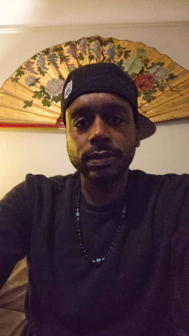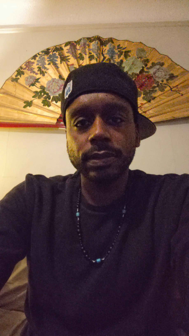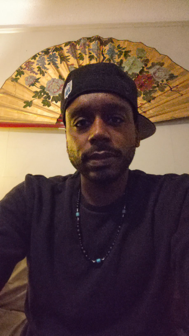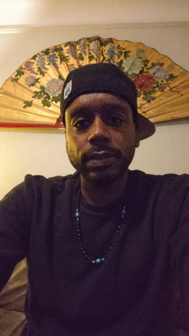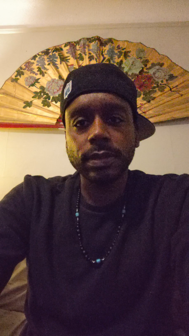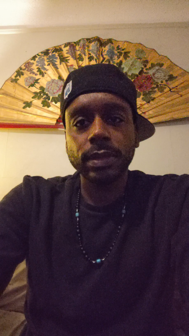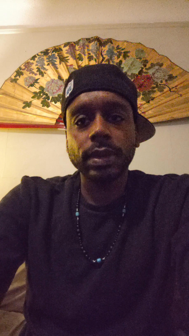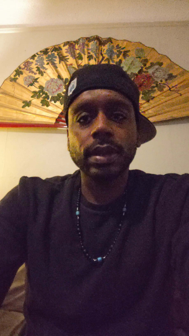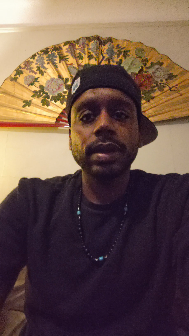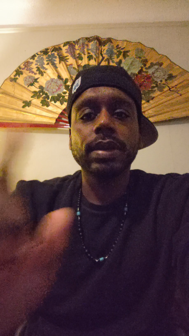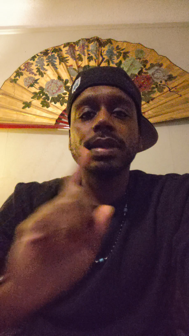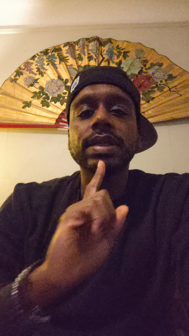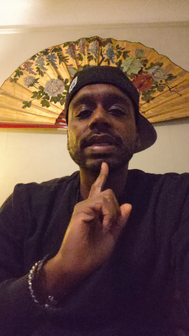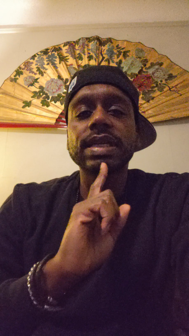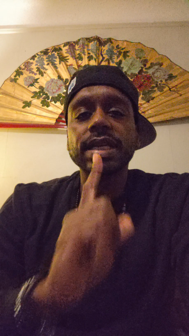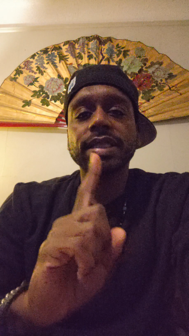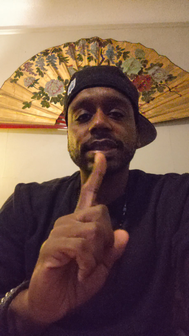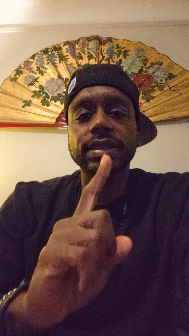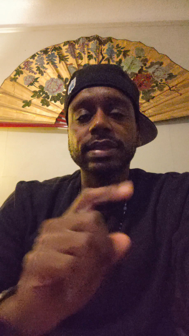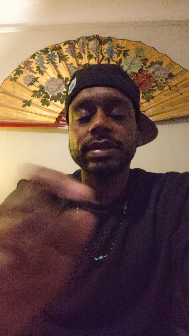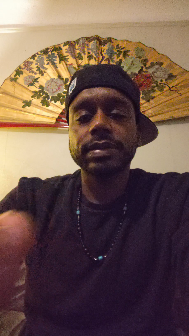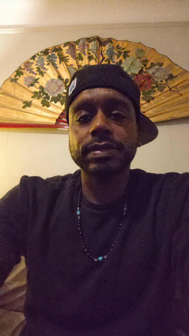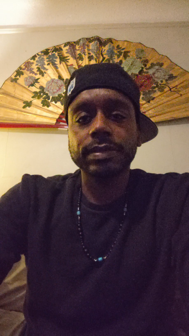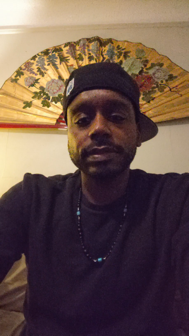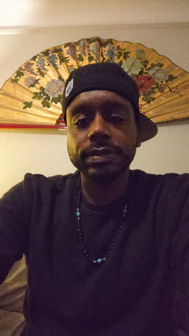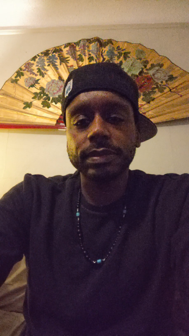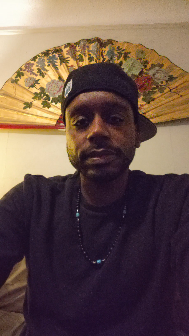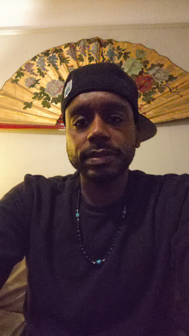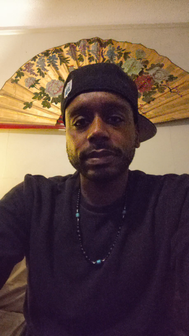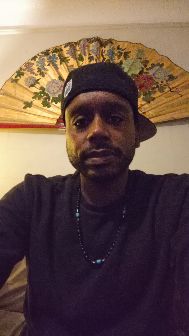is